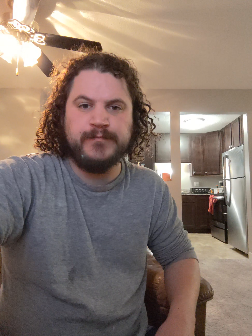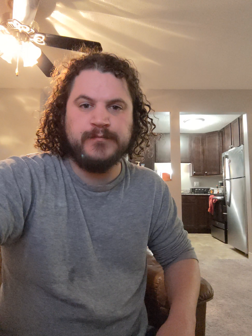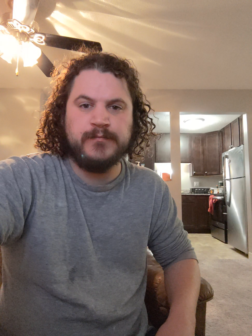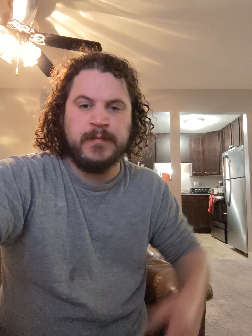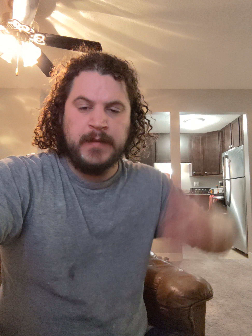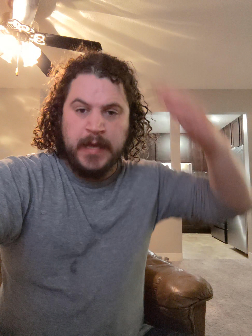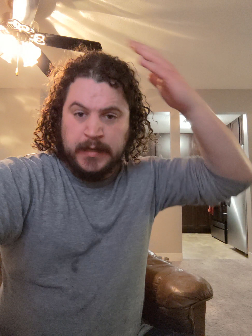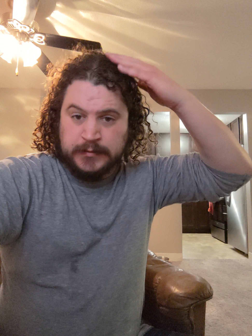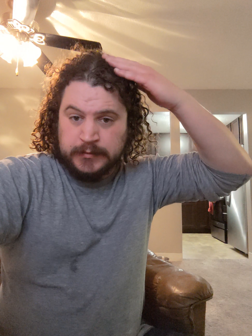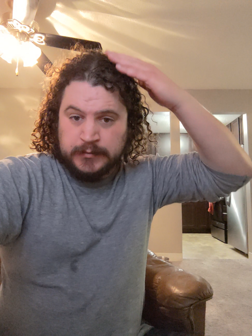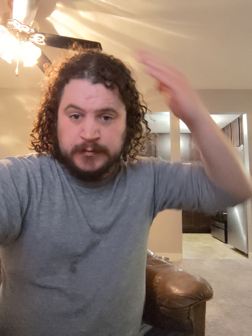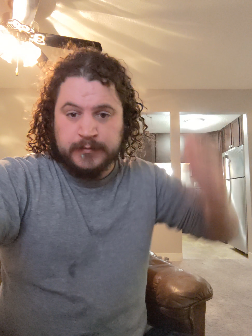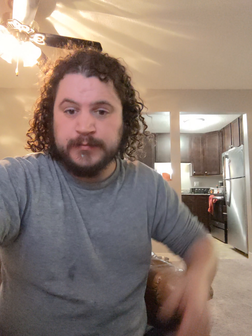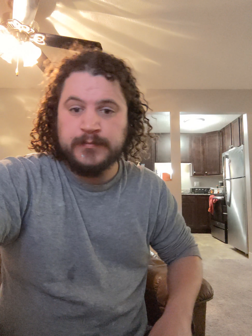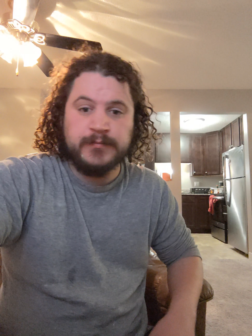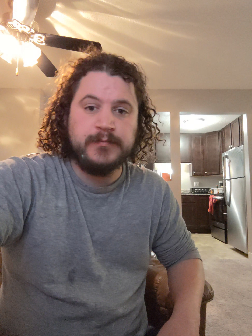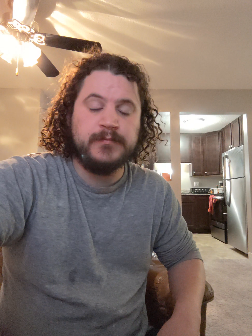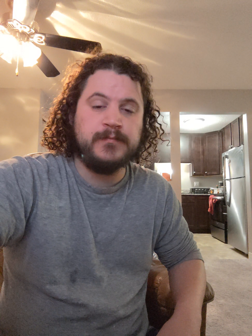hat